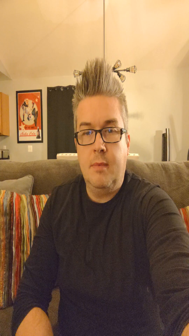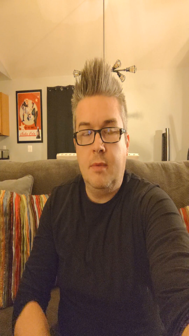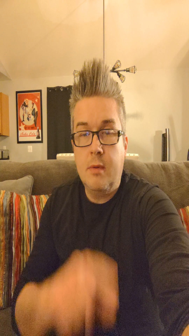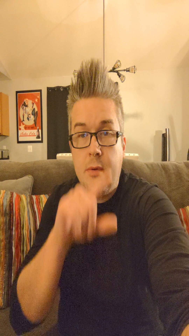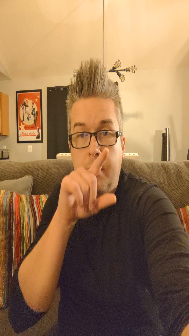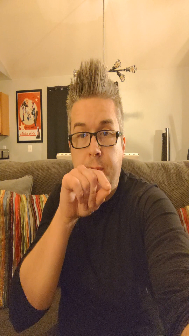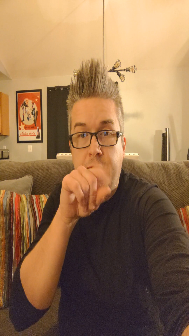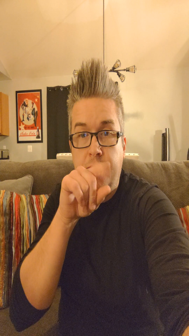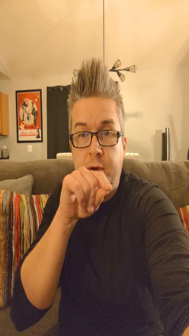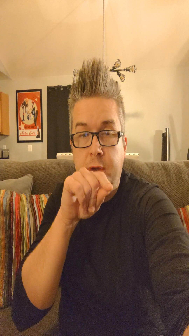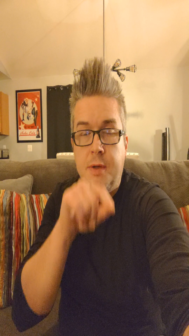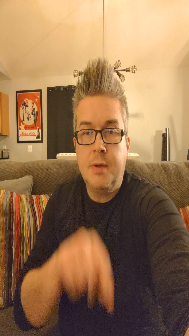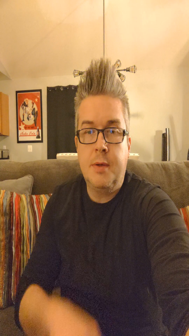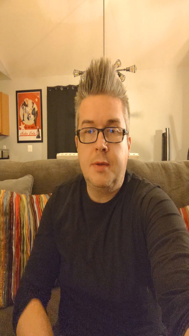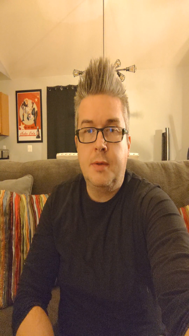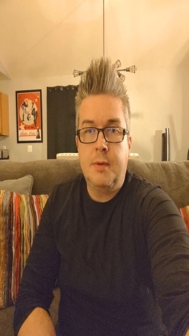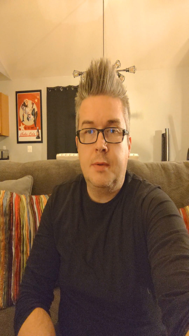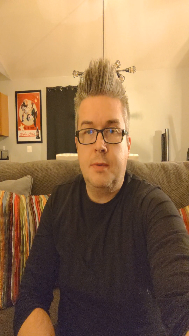bird